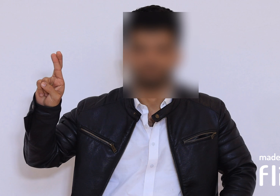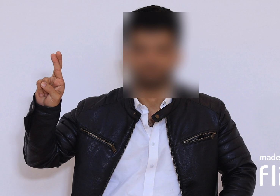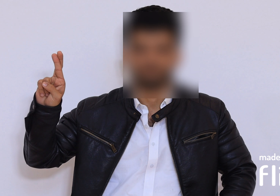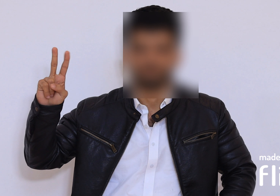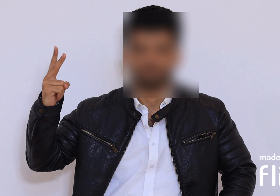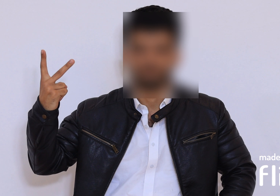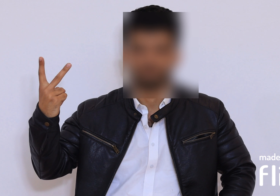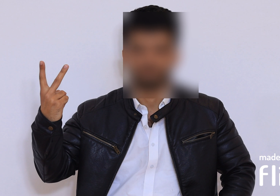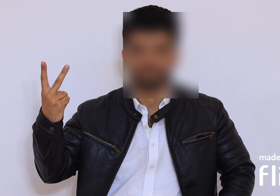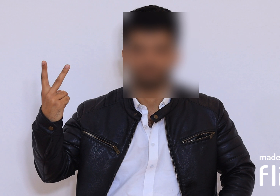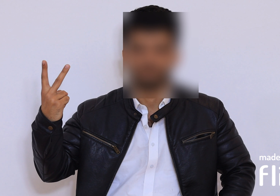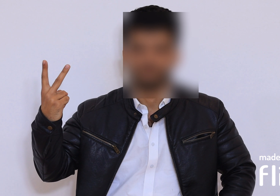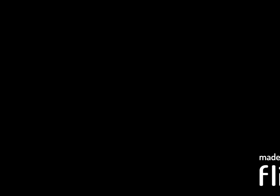ڑ